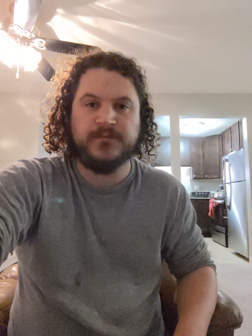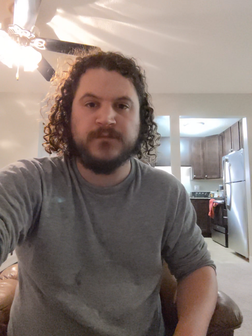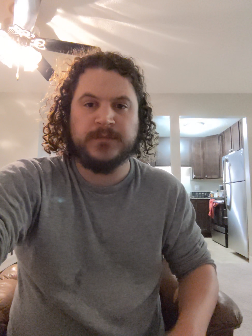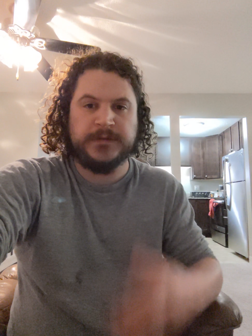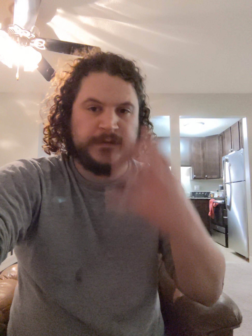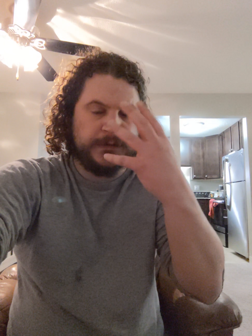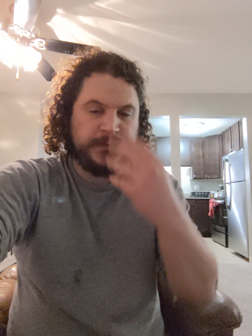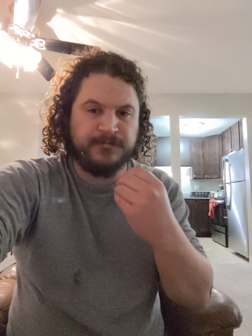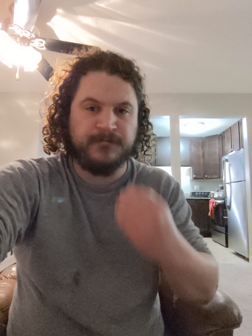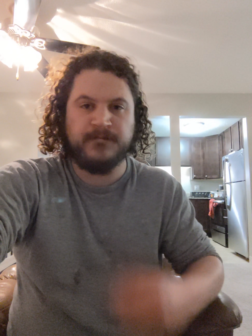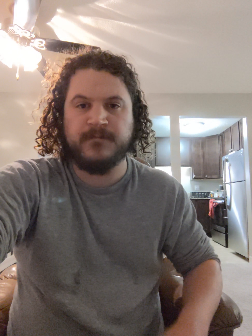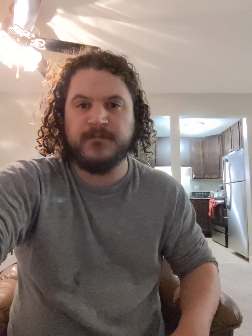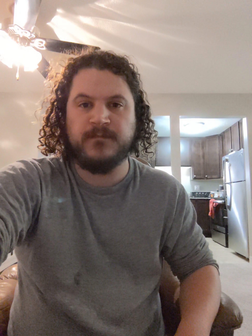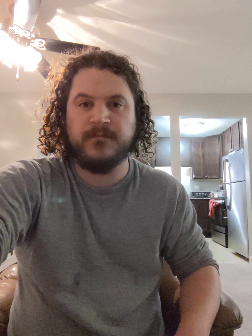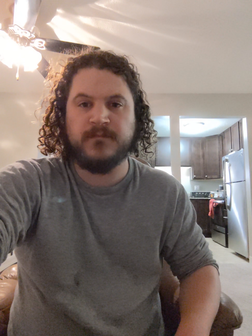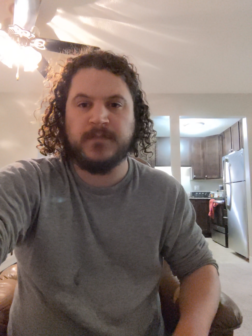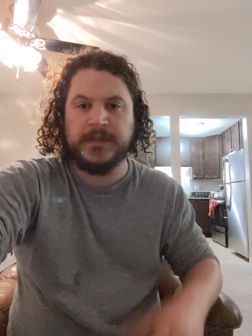sleep